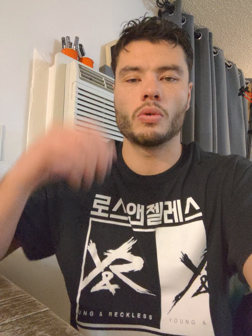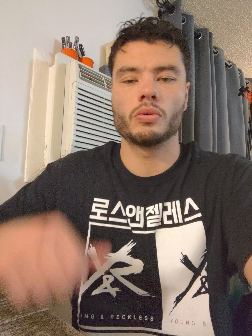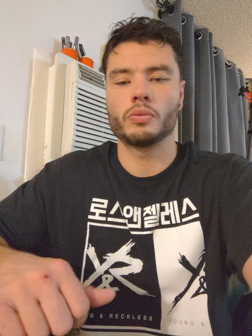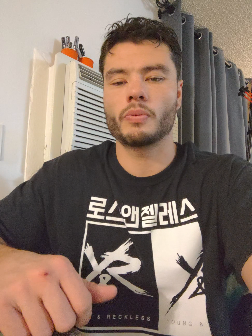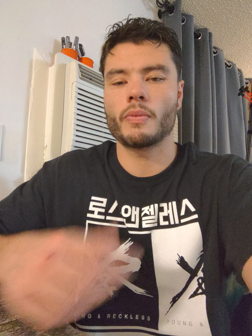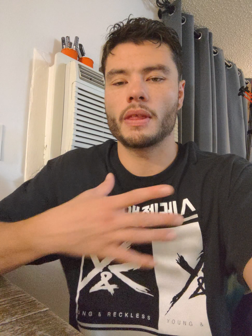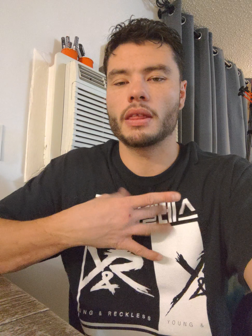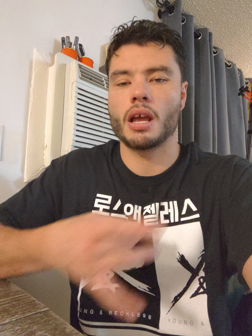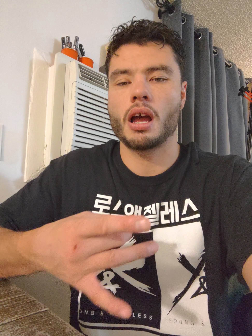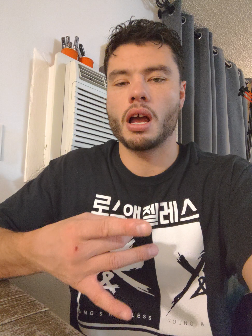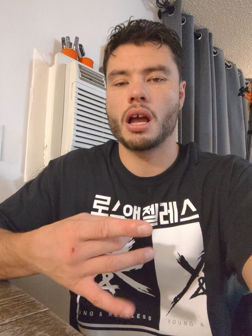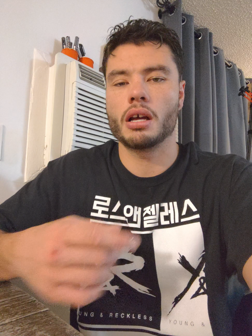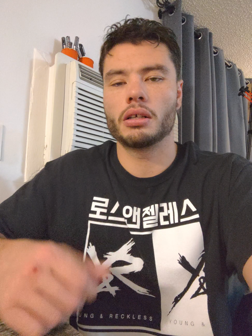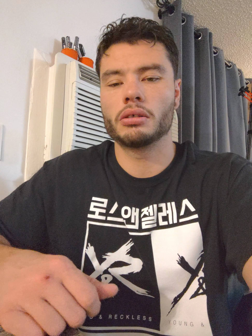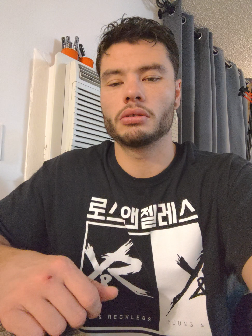like